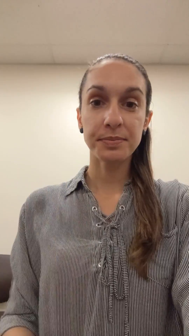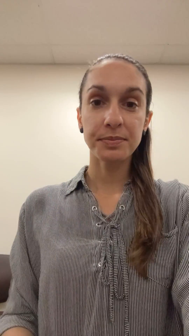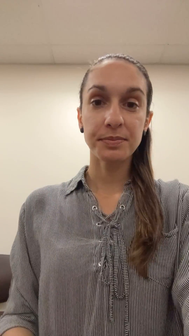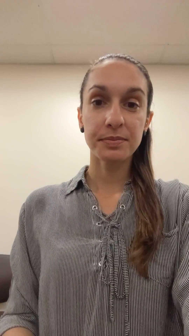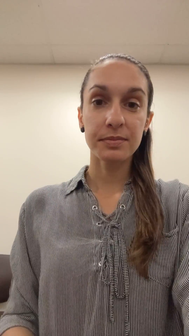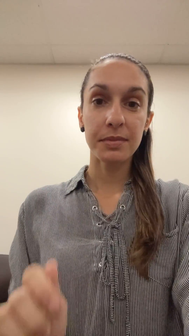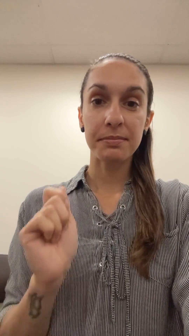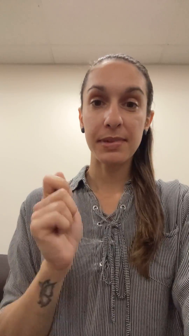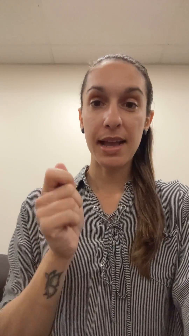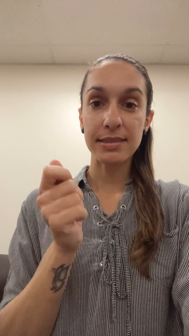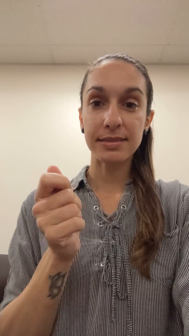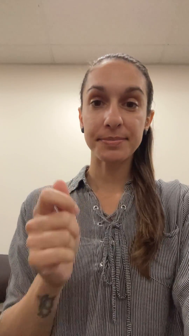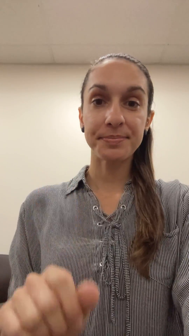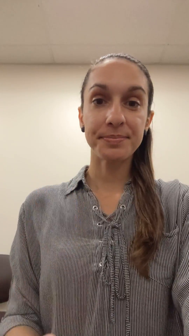bat